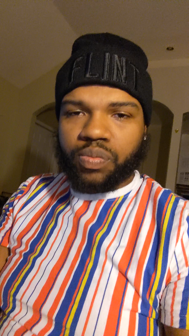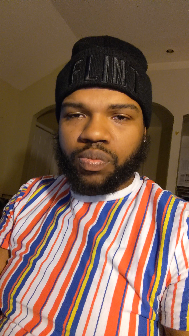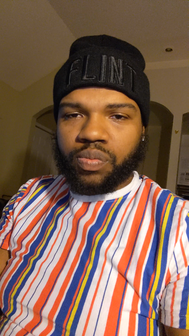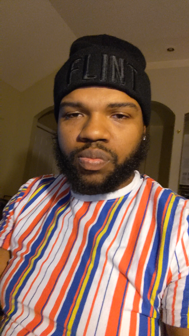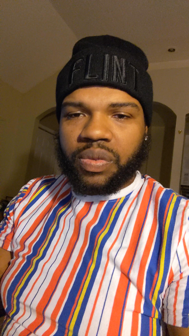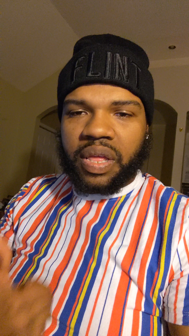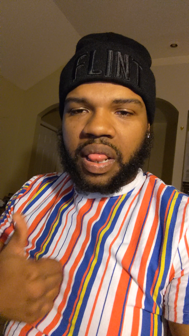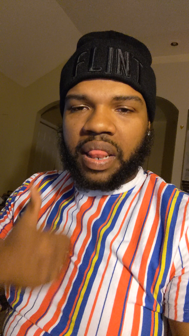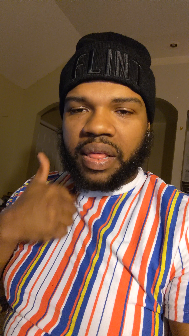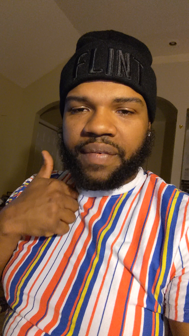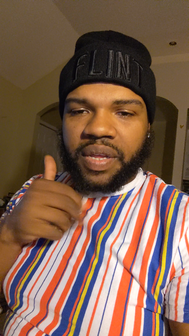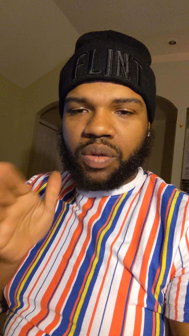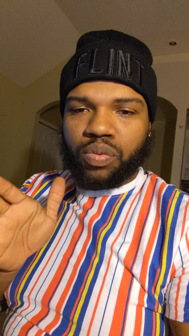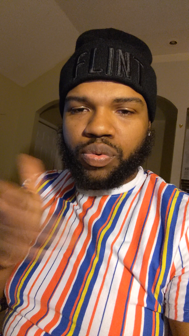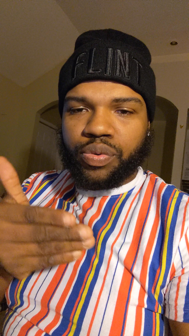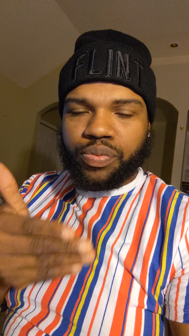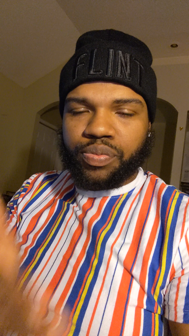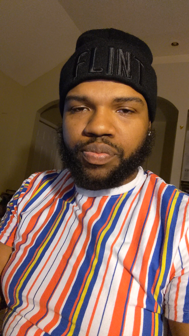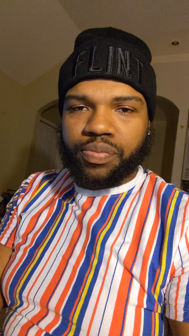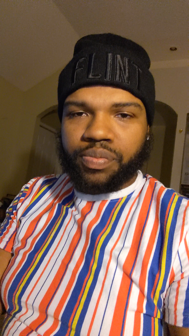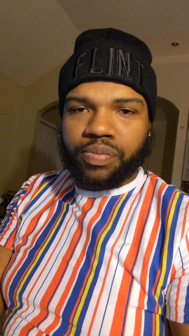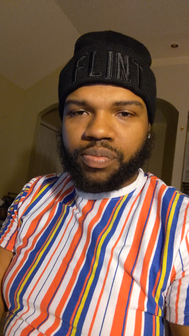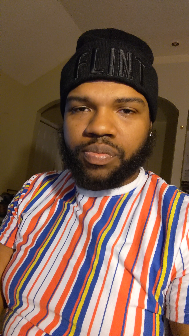living room